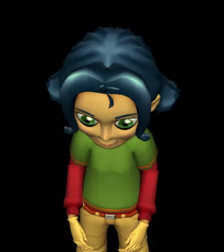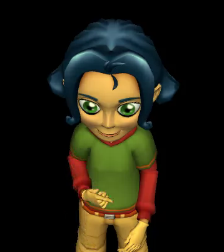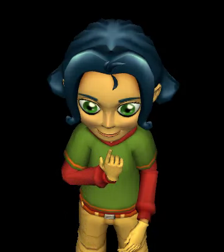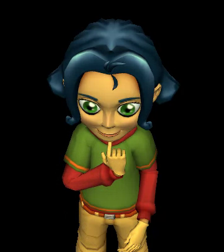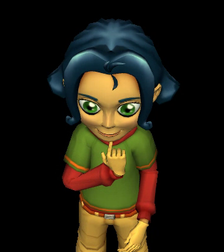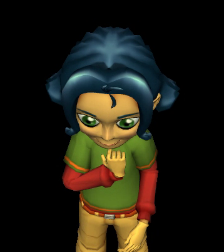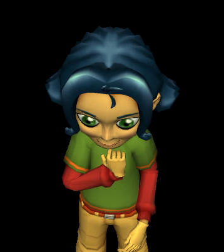يونيو